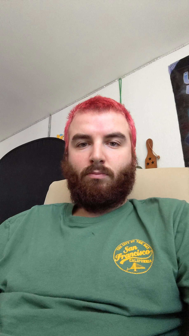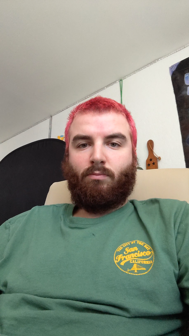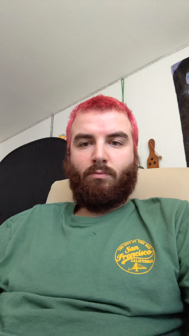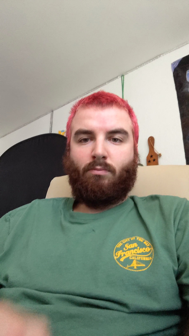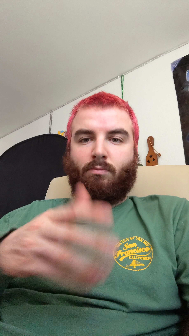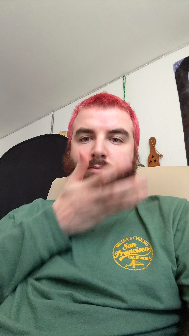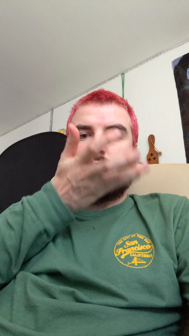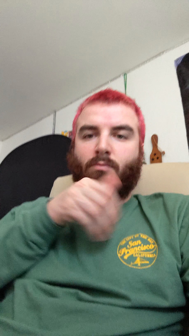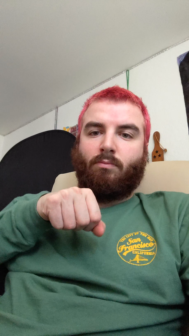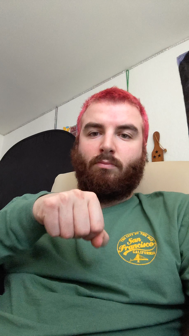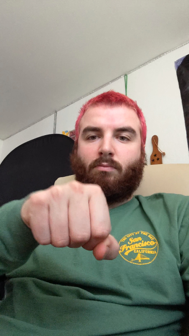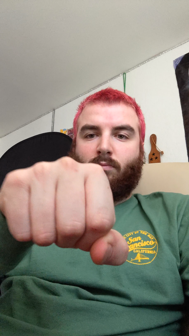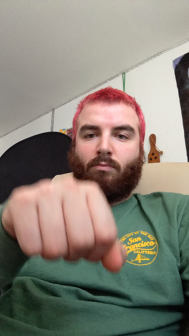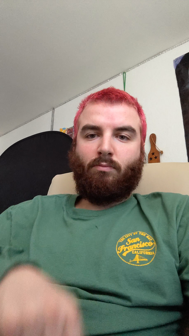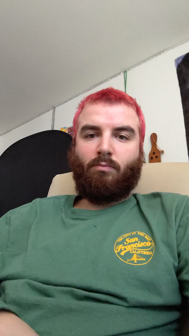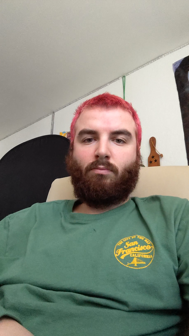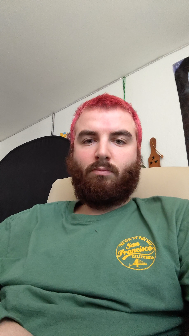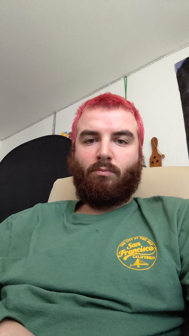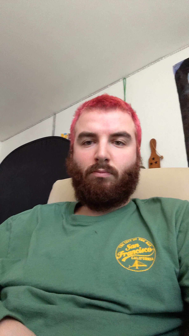lawn mower